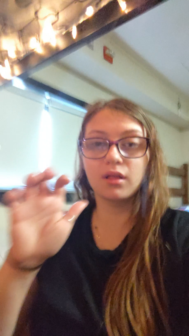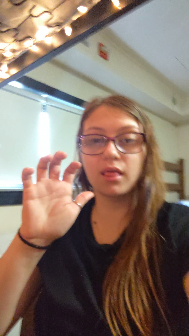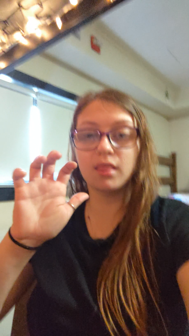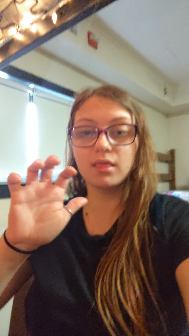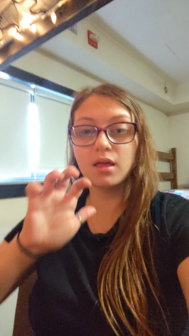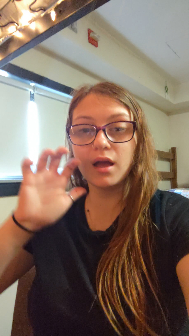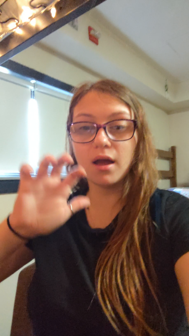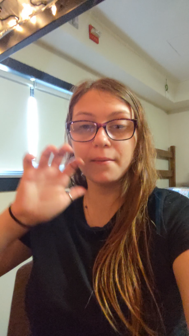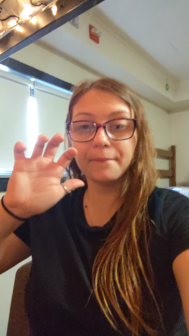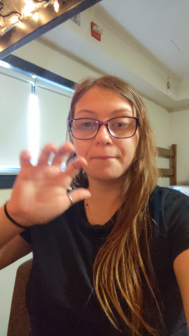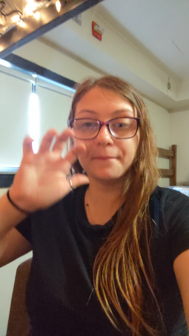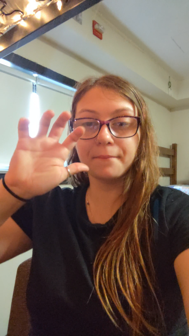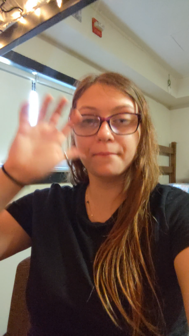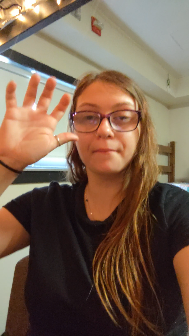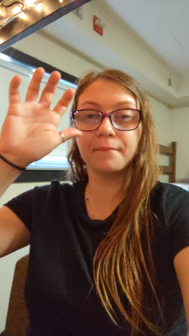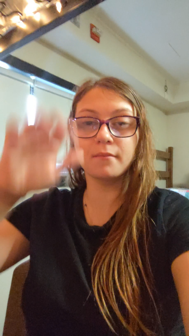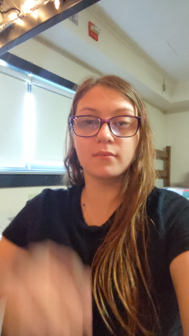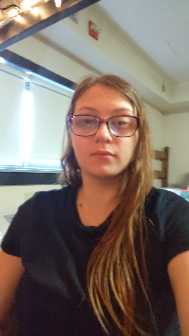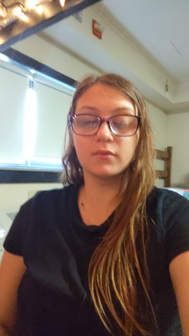climb